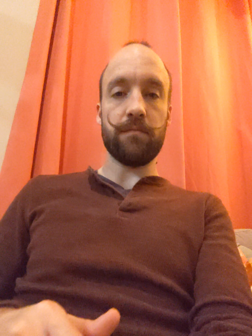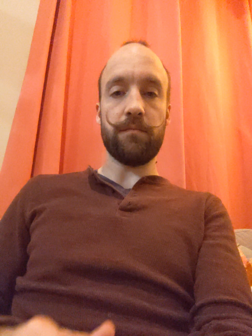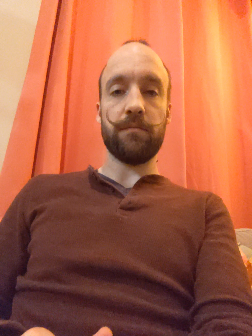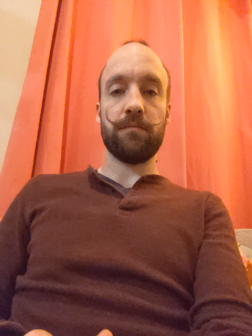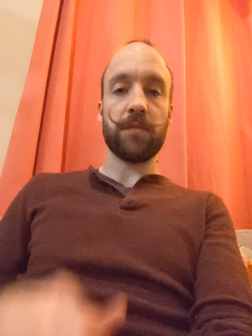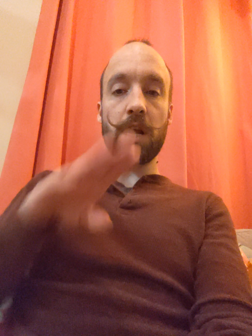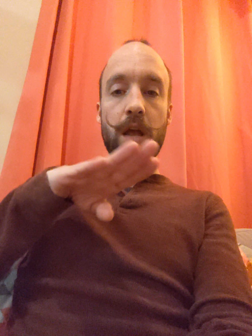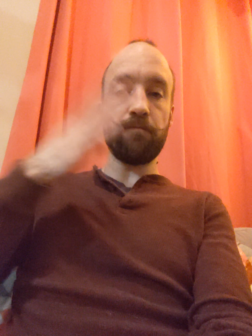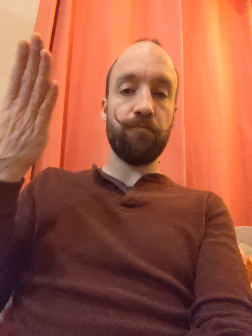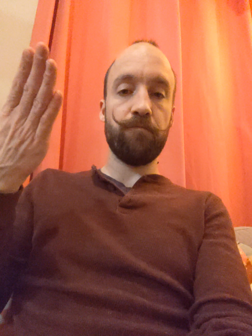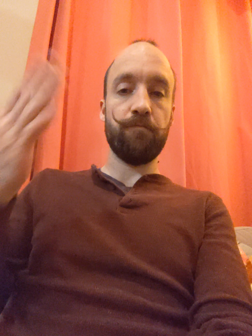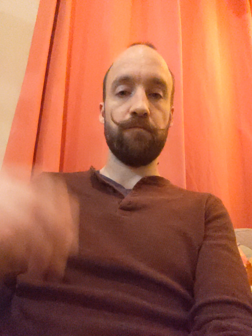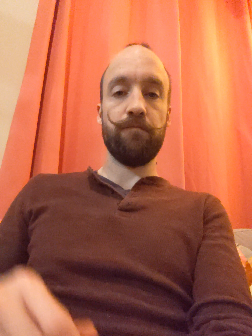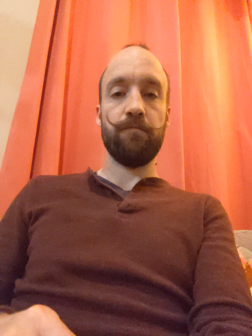open